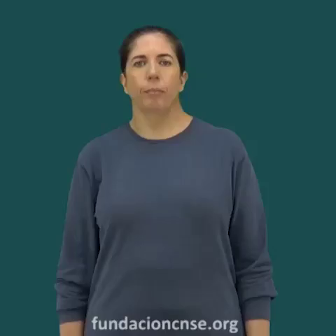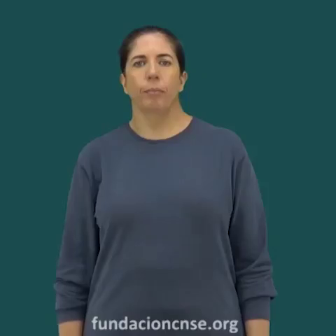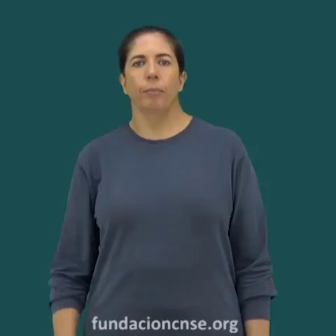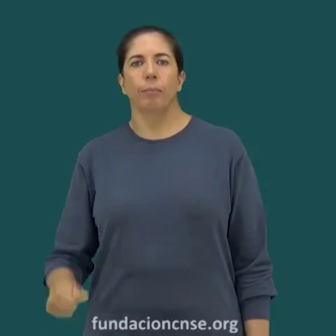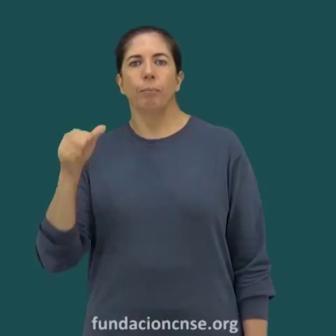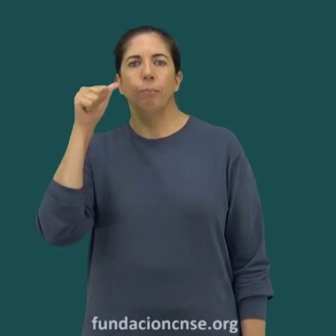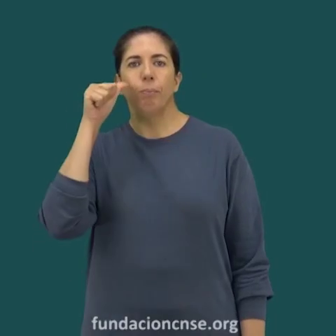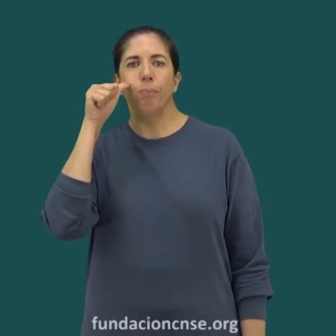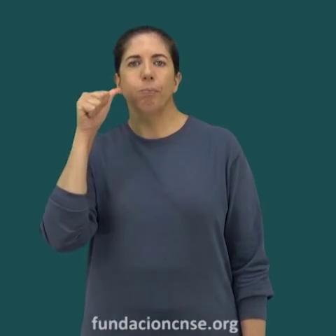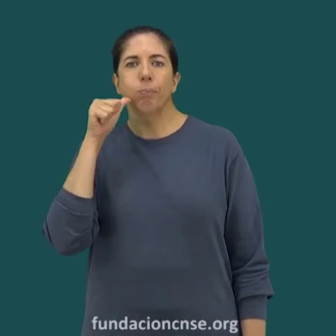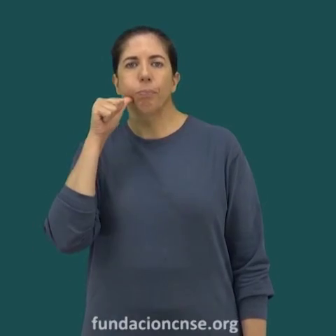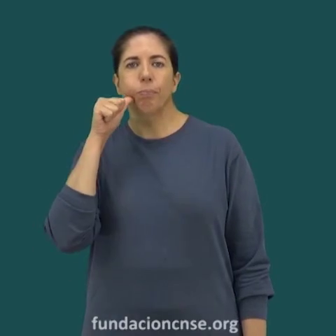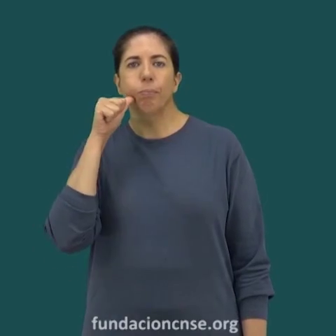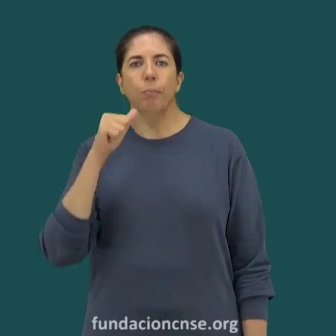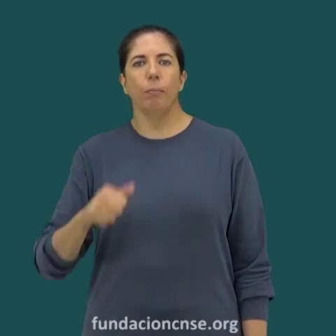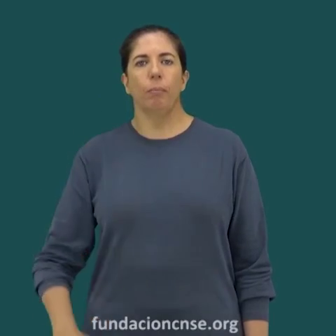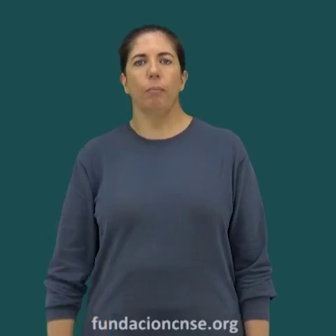embarazo